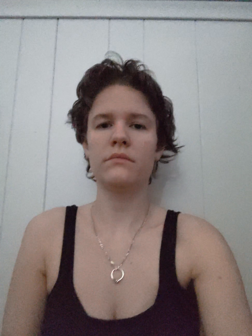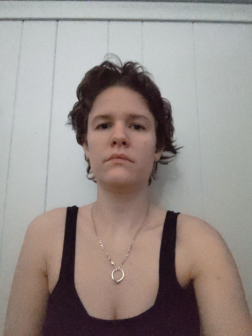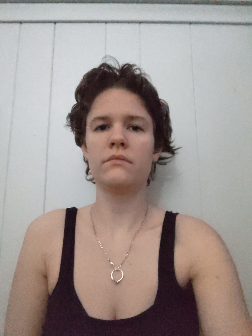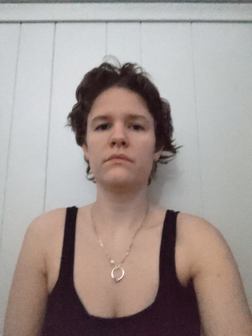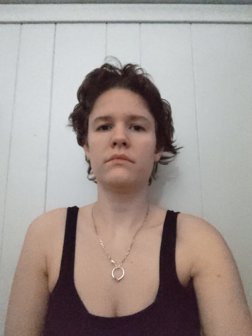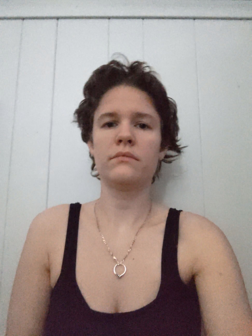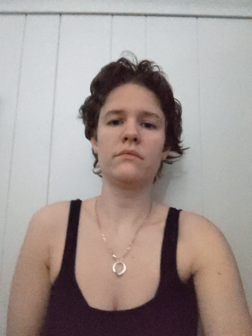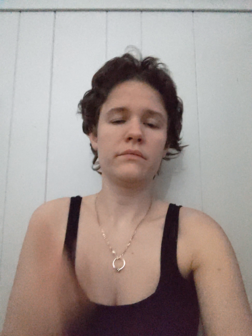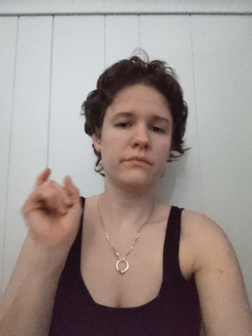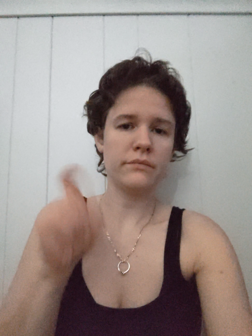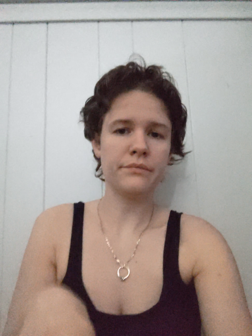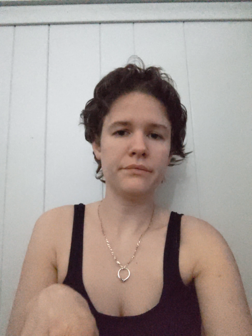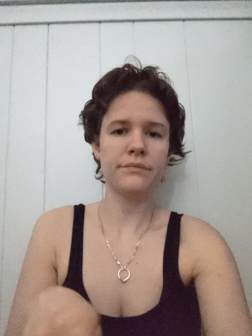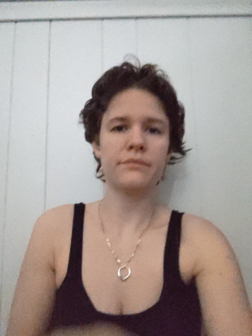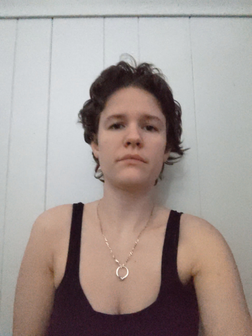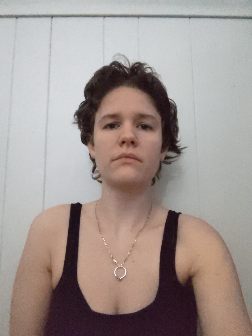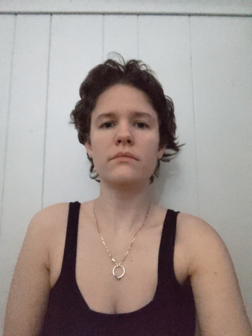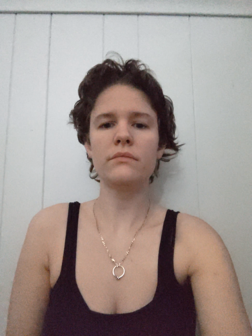have to